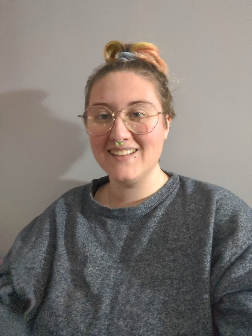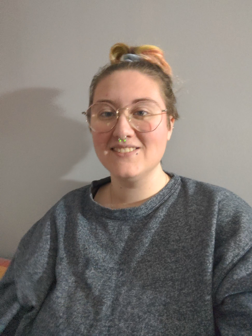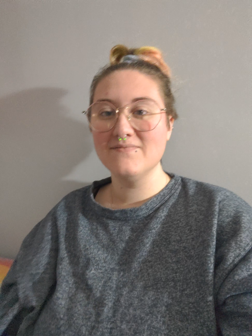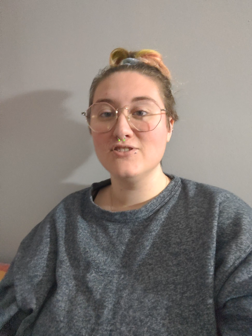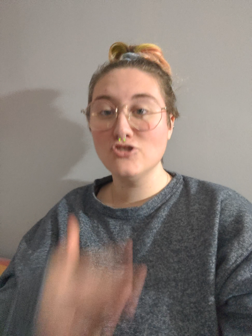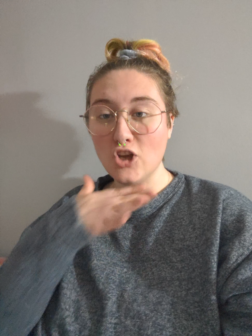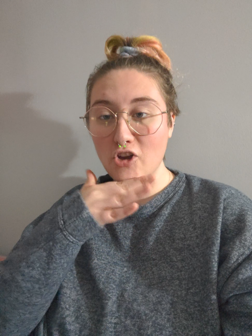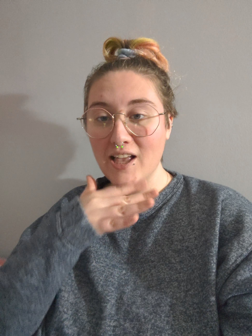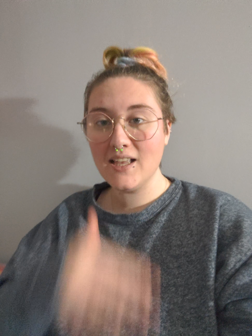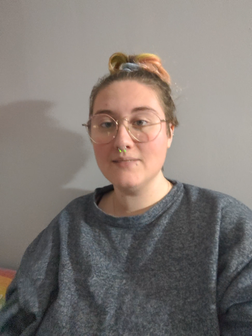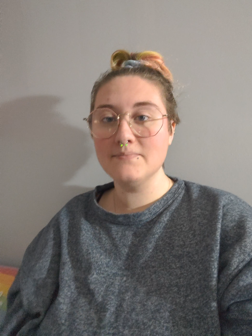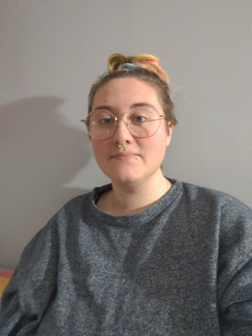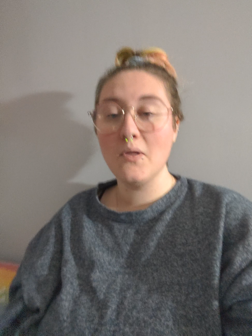dirty